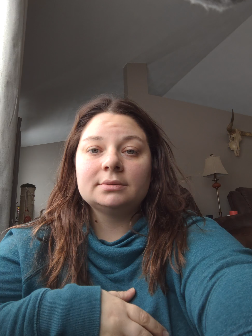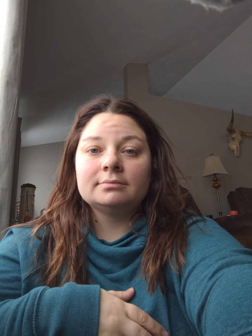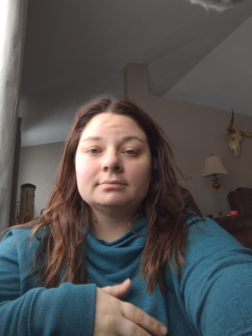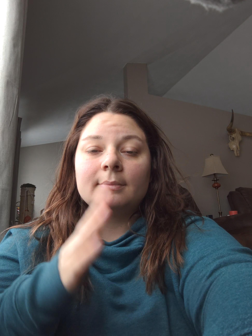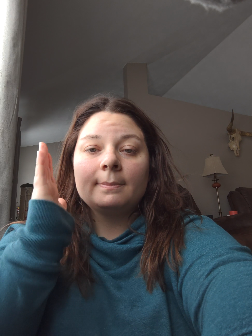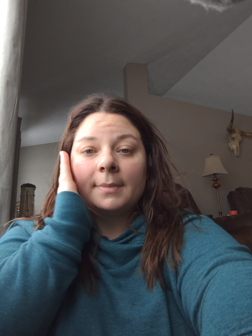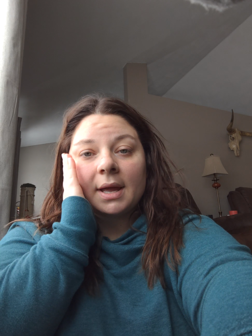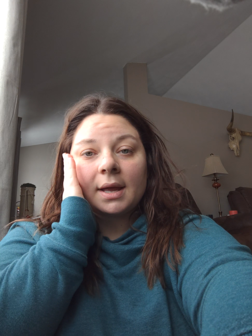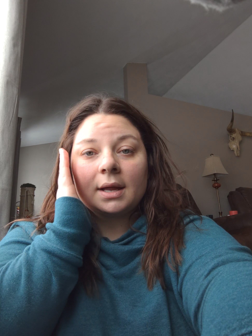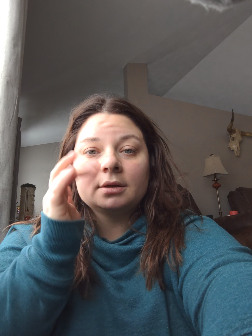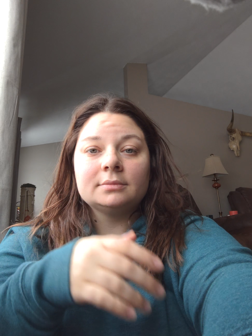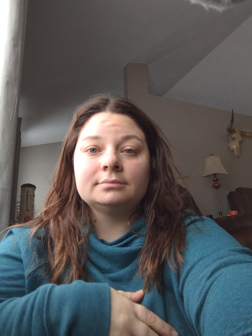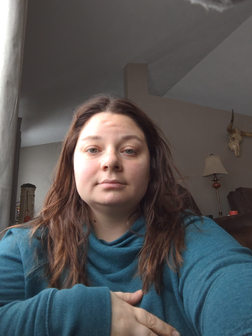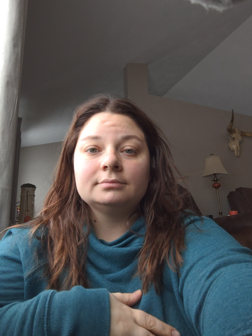bed